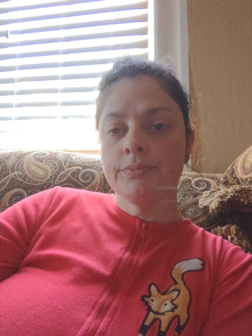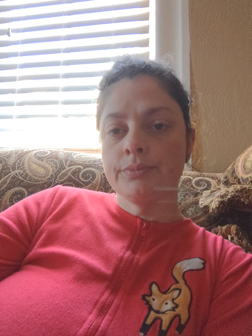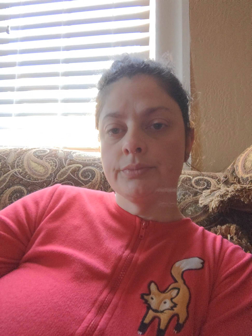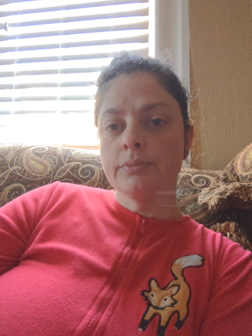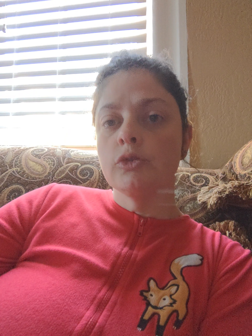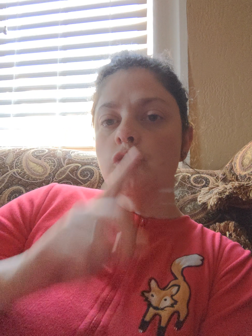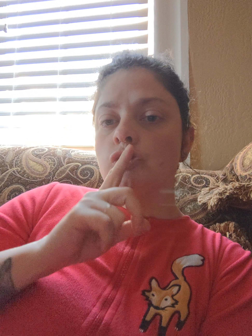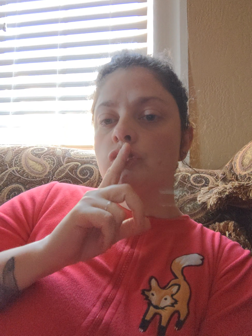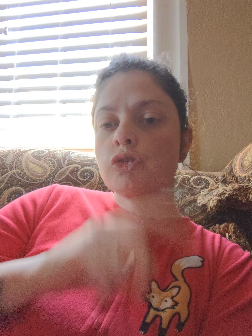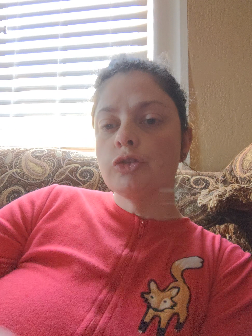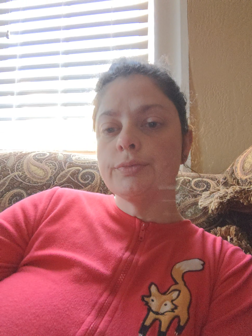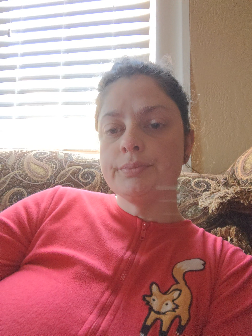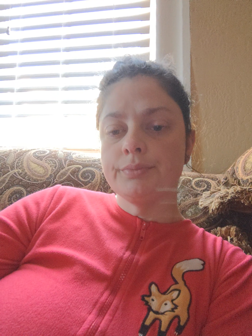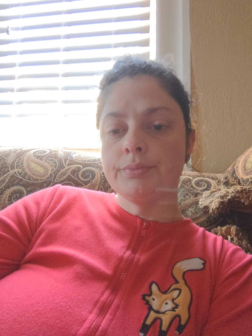shhh